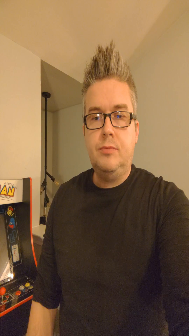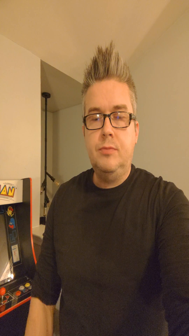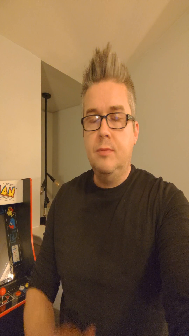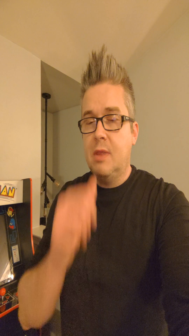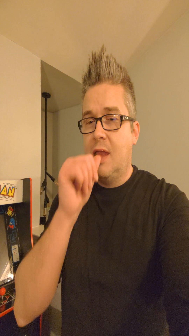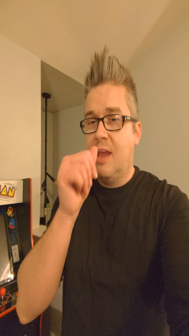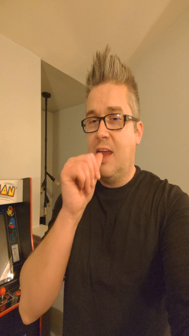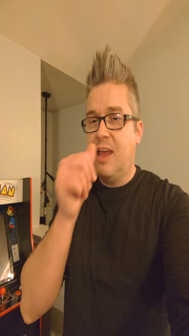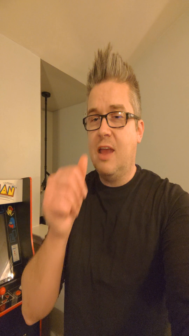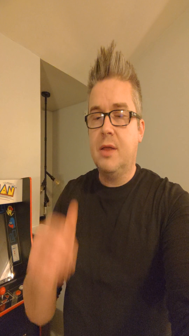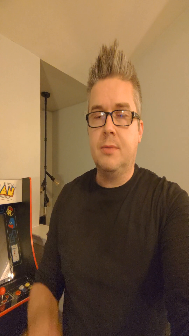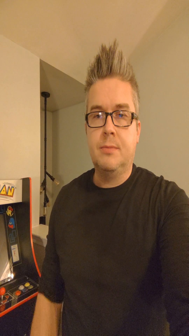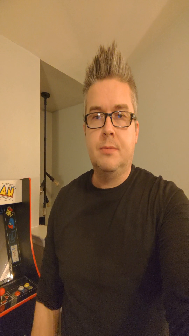nuts